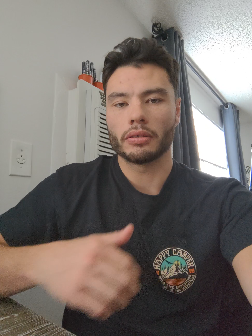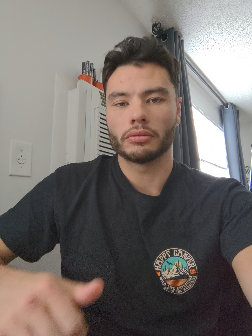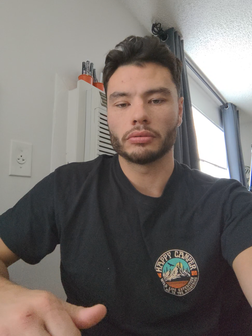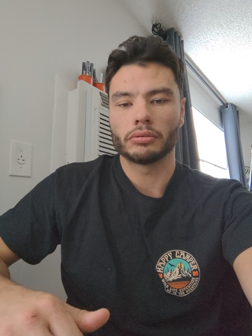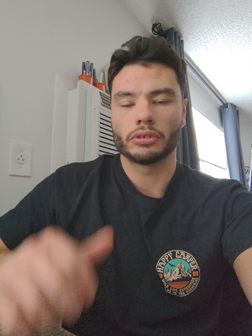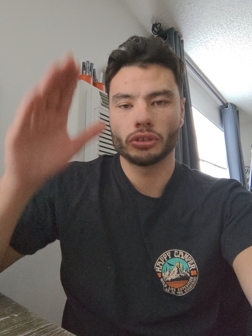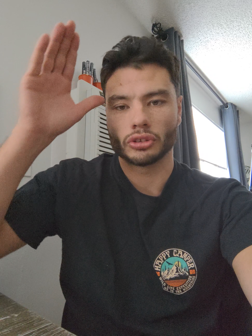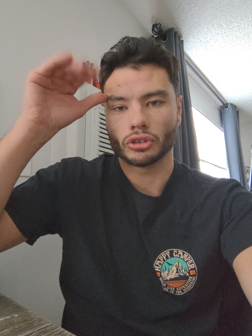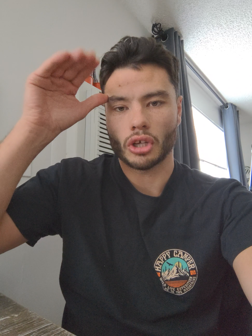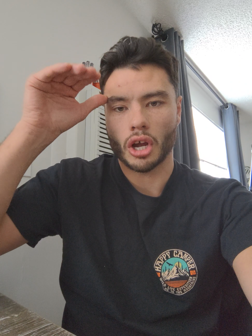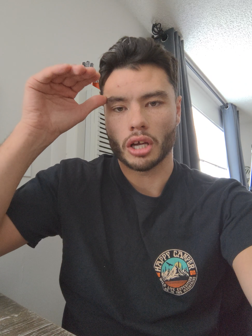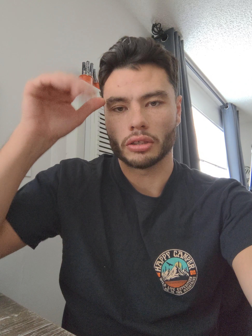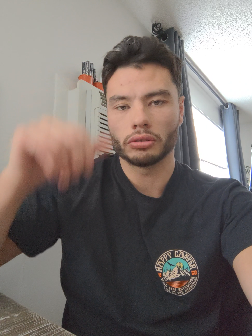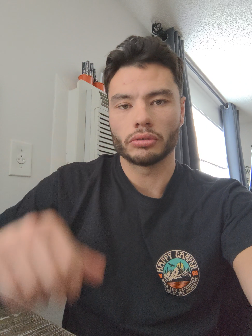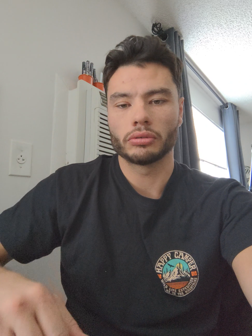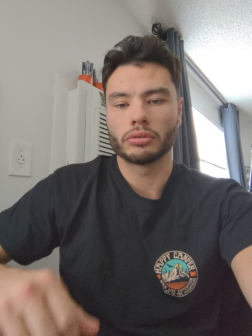donkey